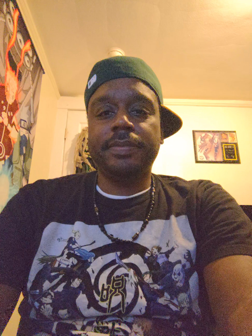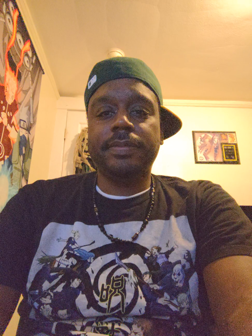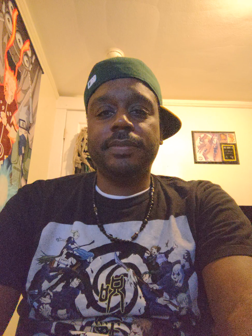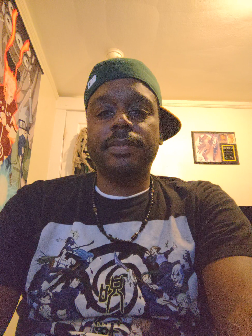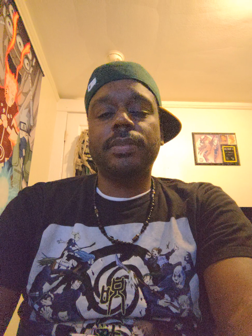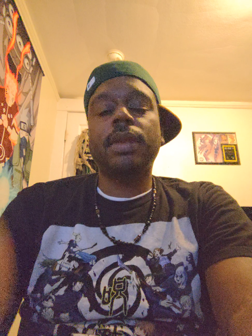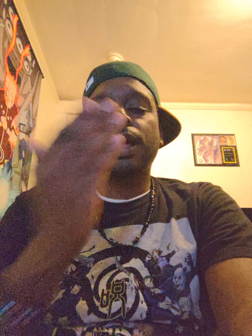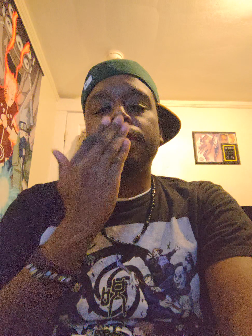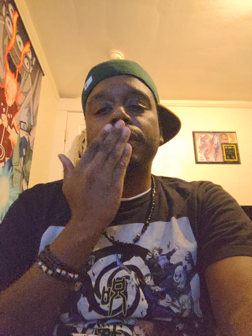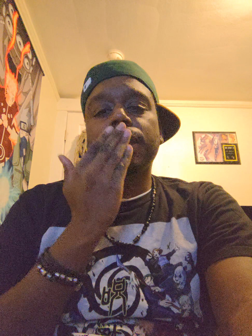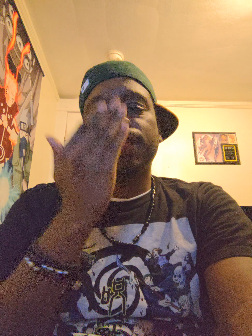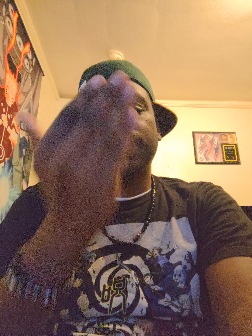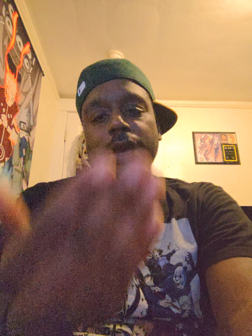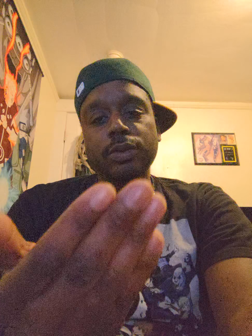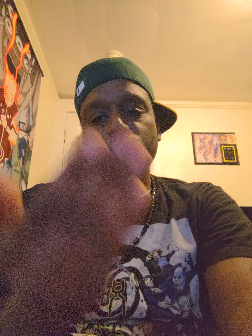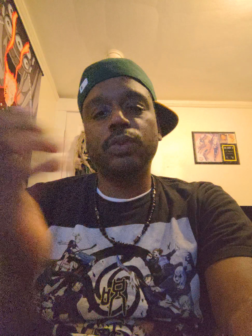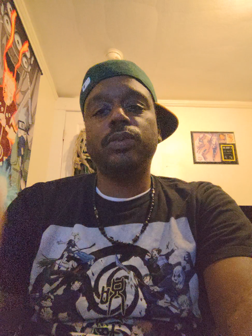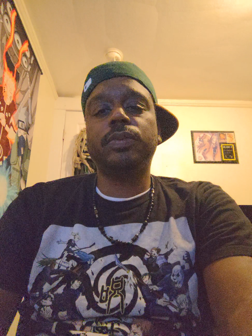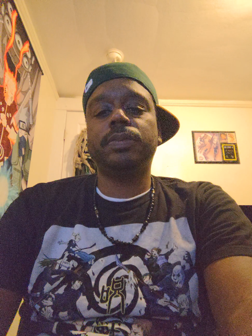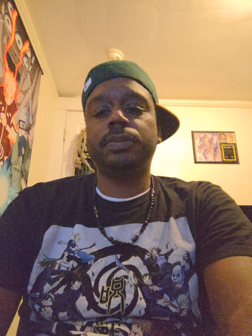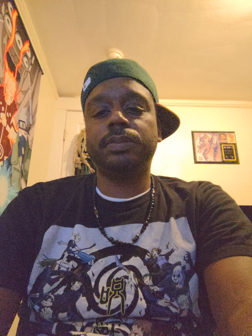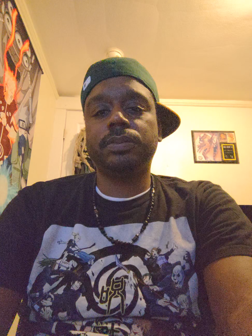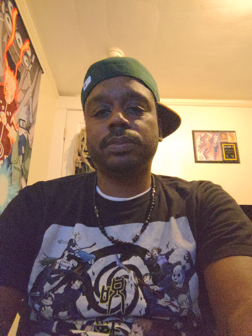thank you